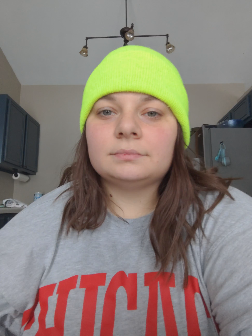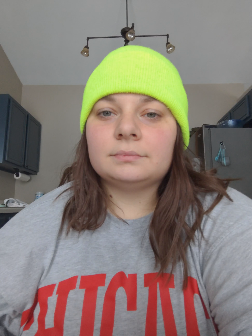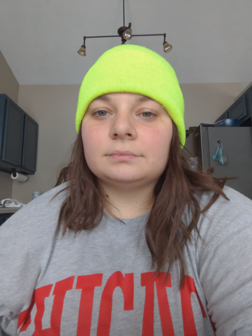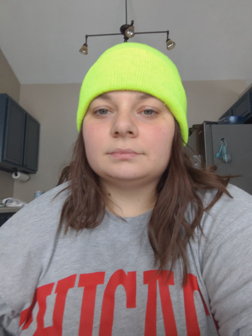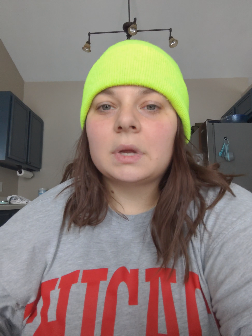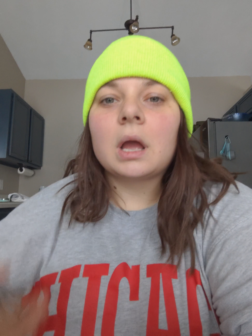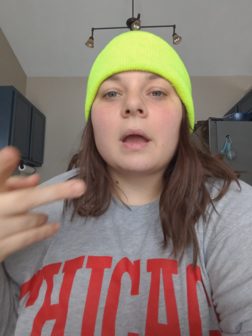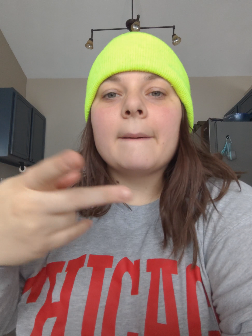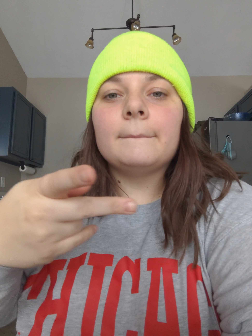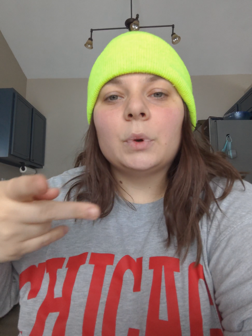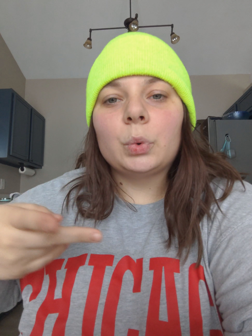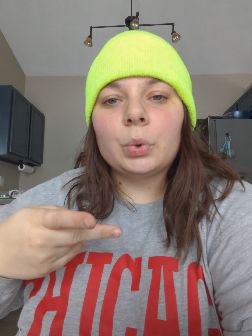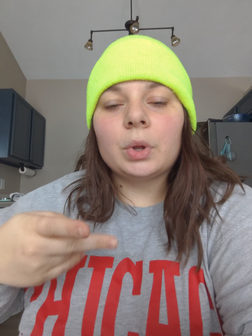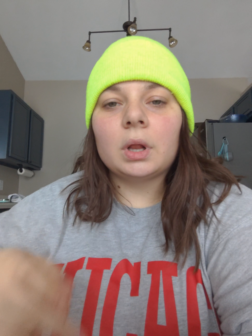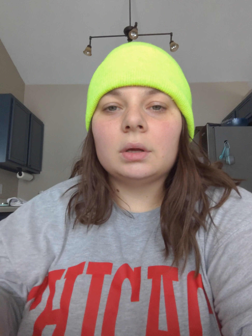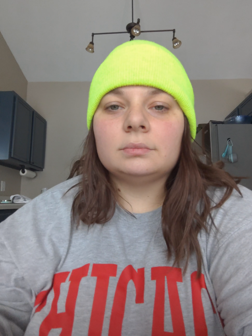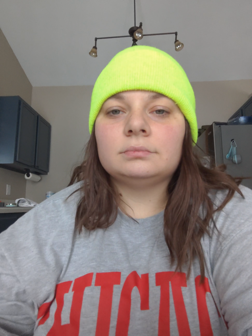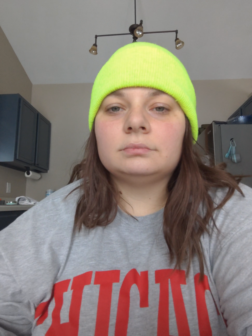pool